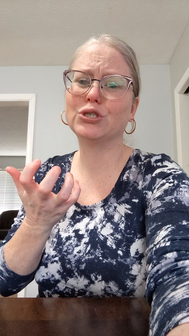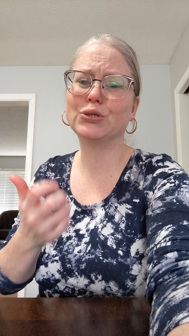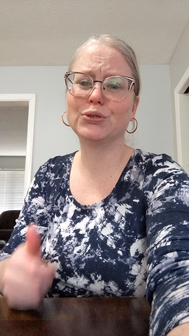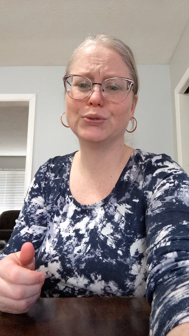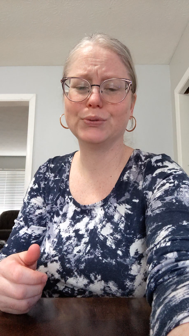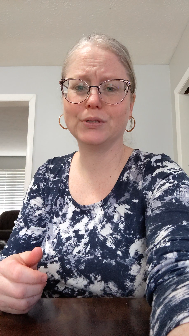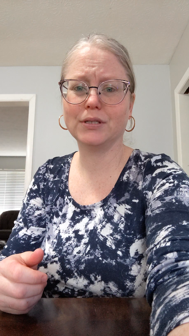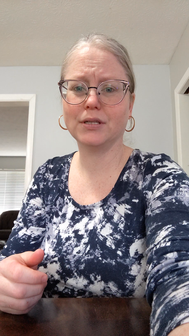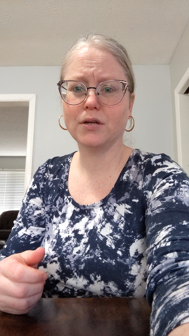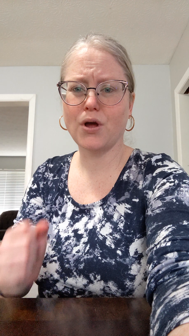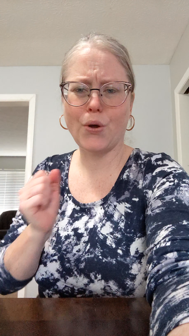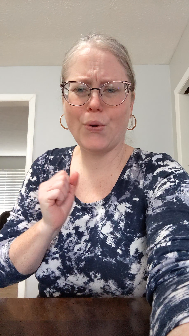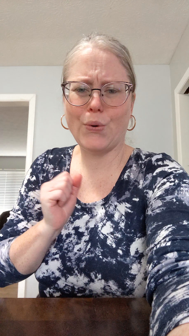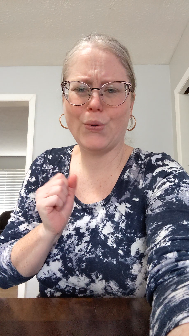cold